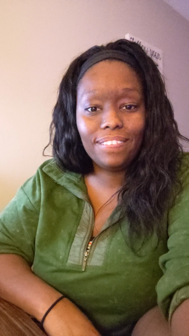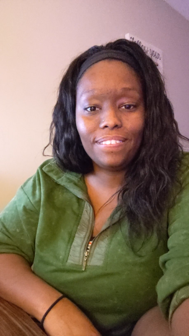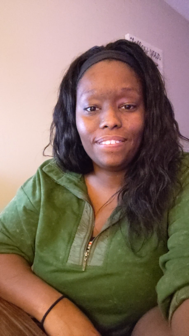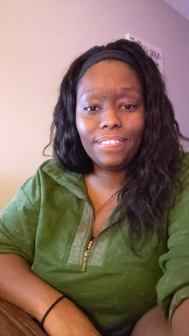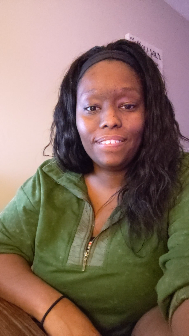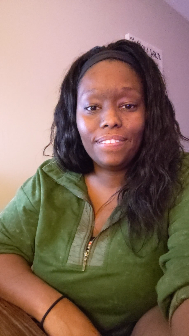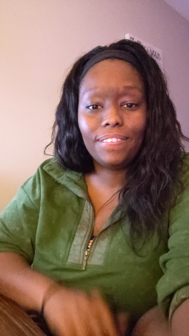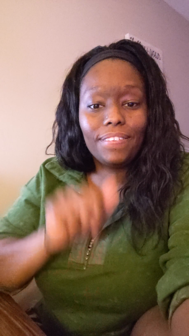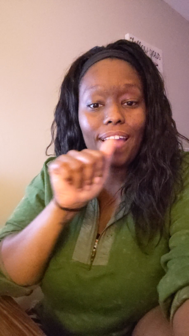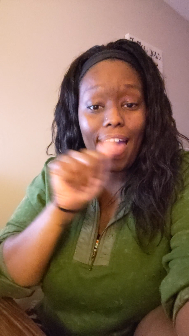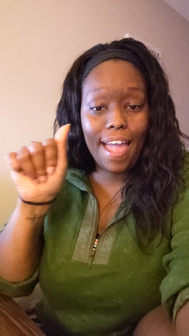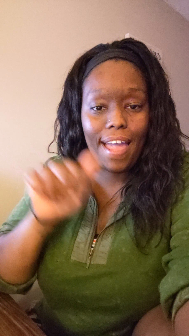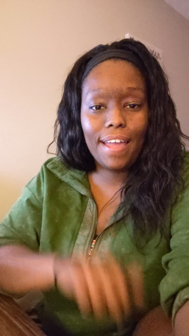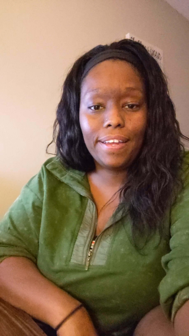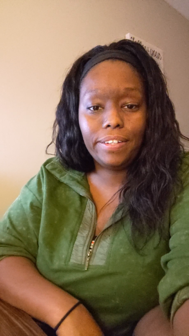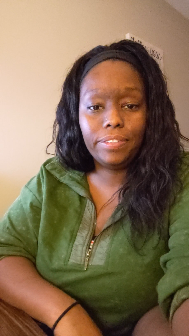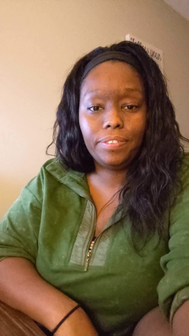a